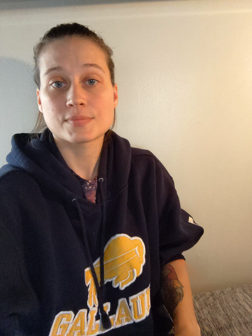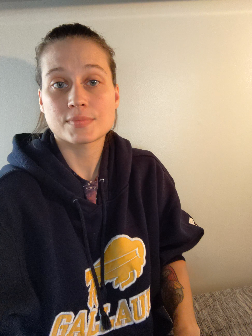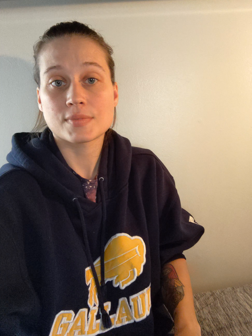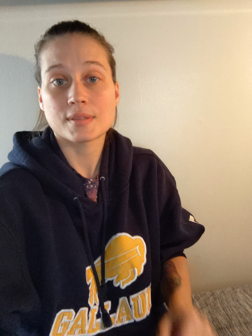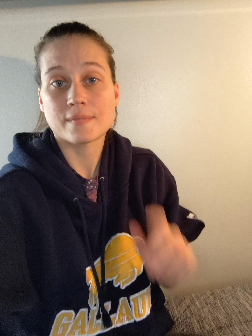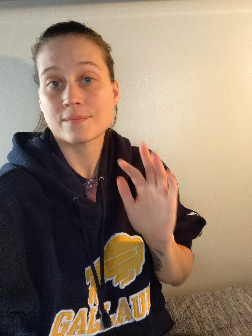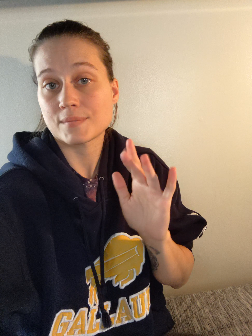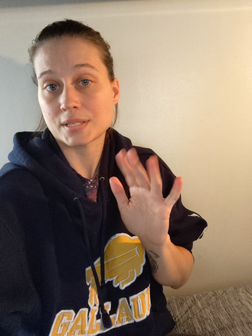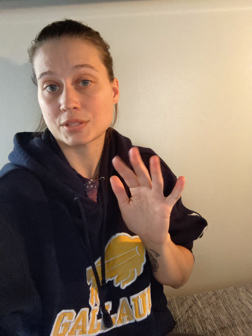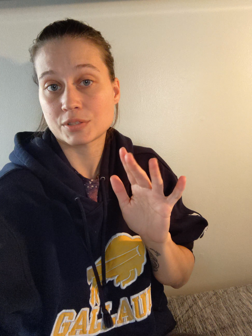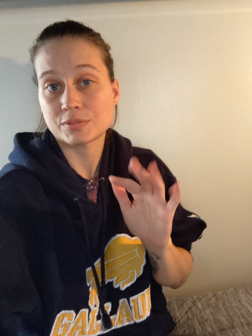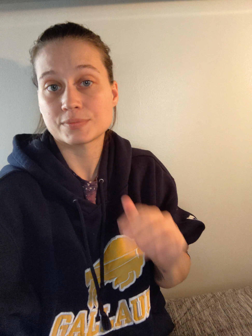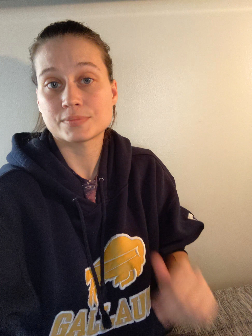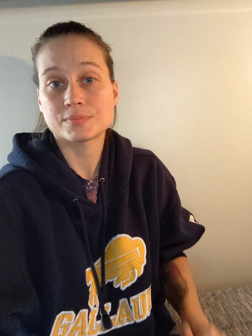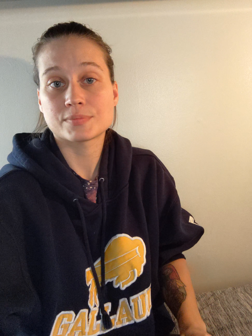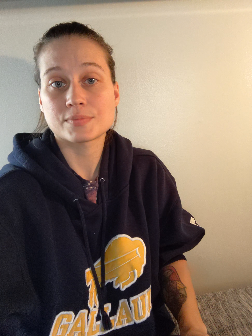finger